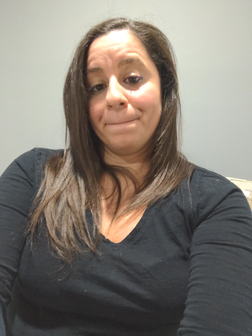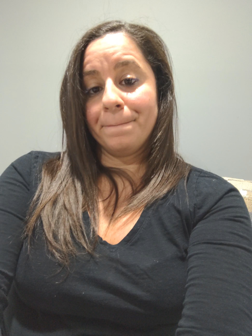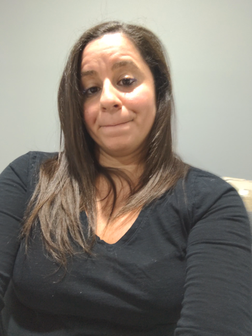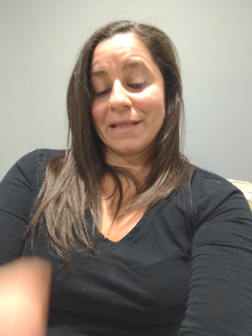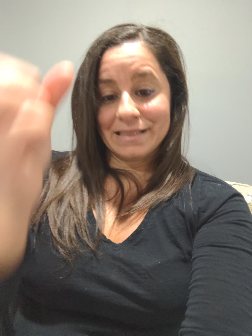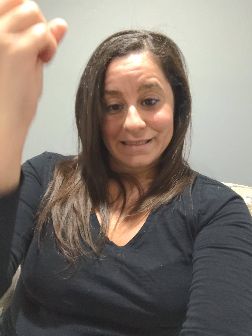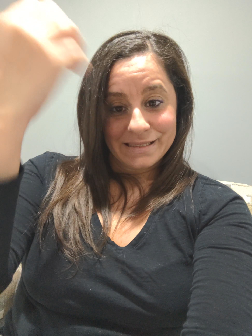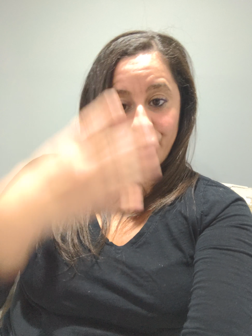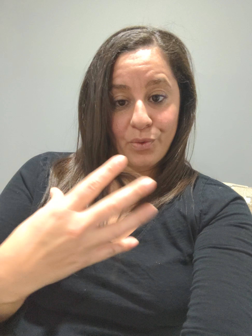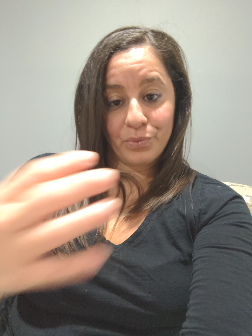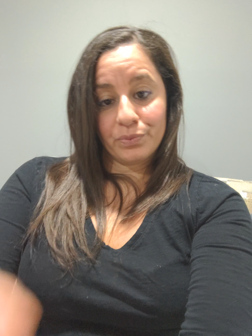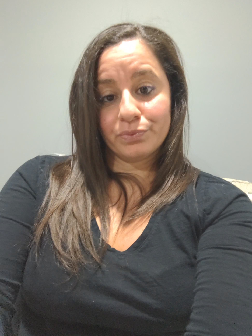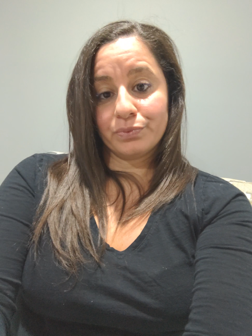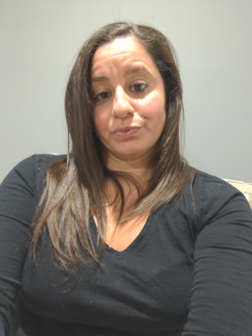shower